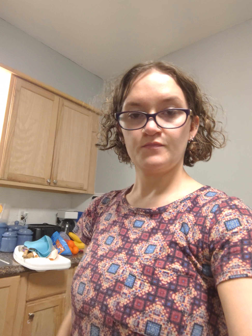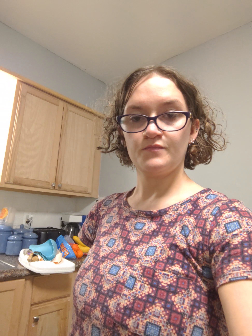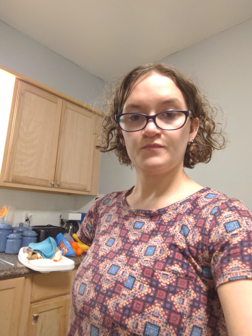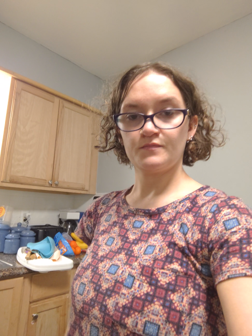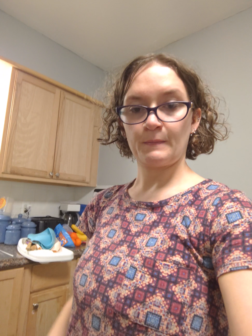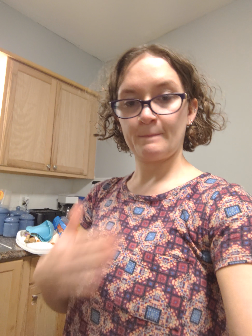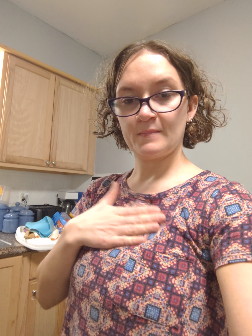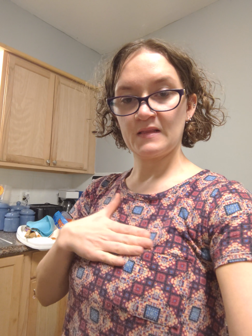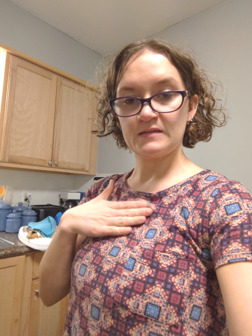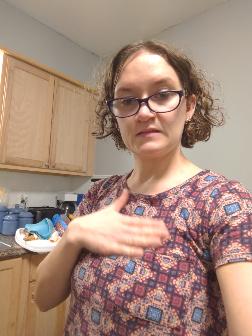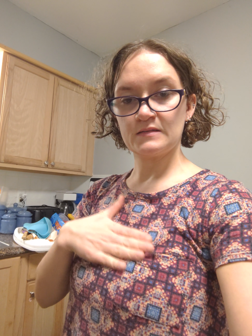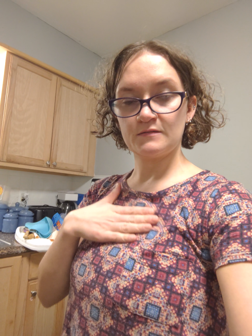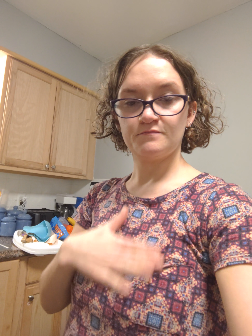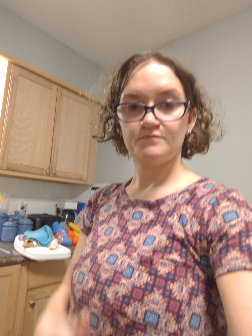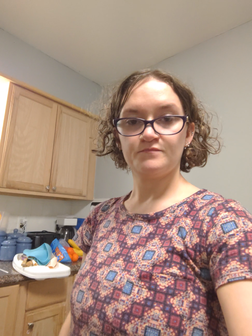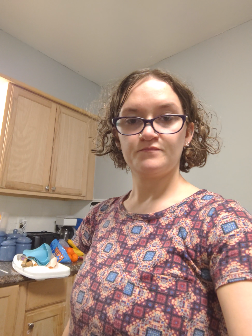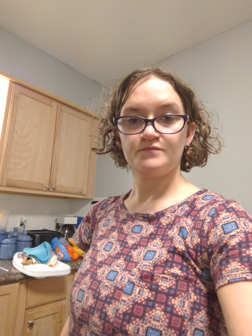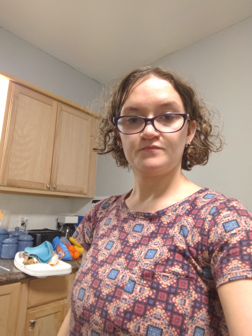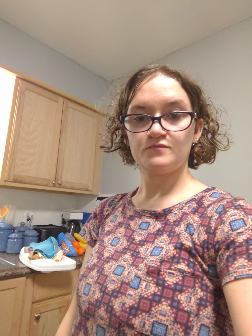please